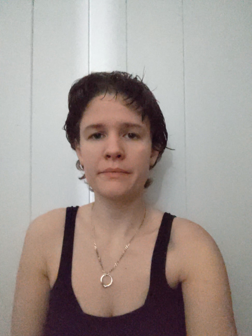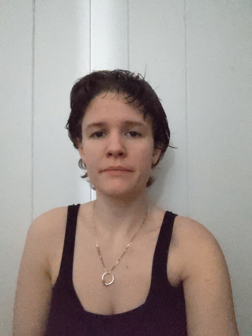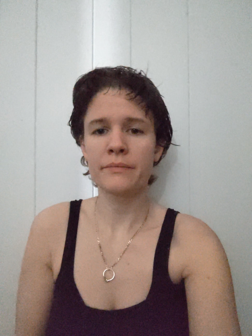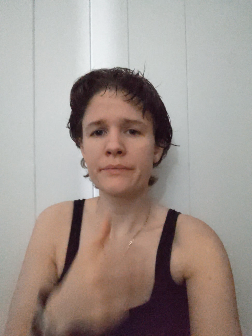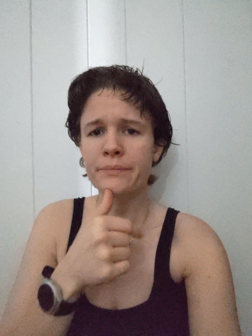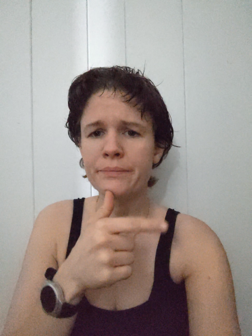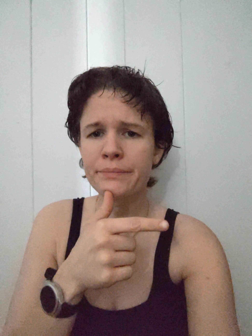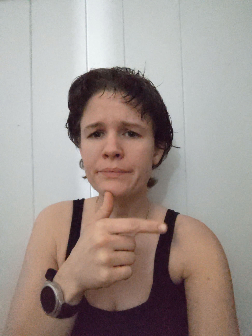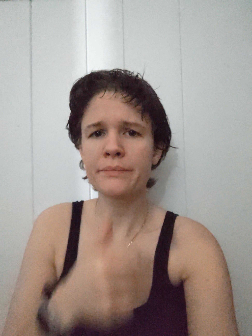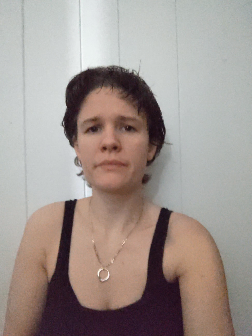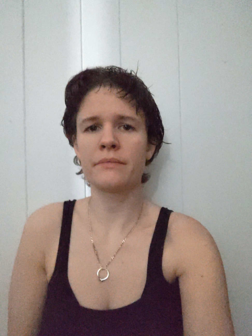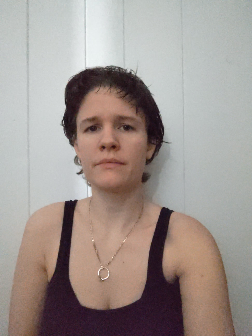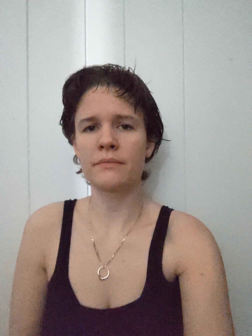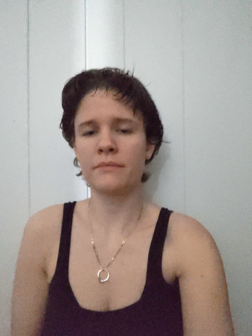who